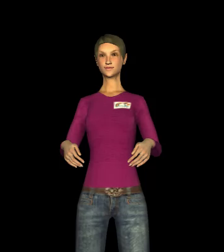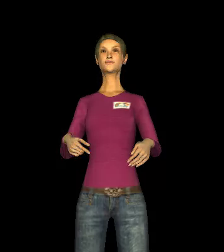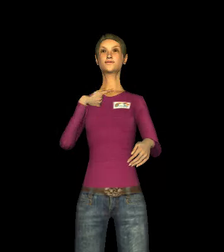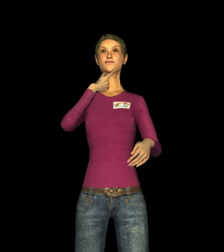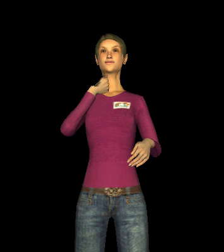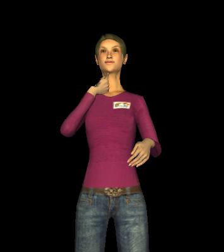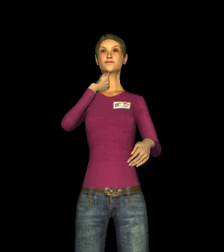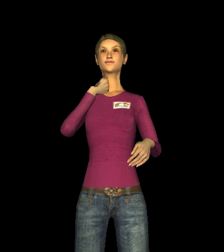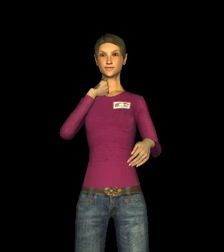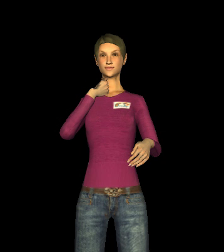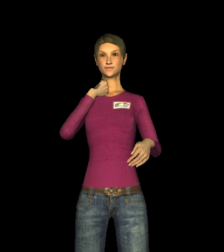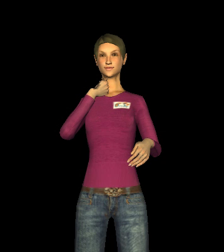سهل